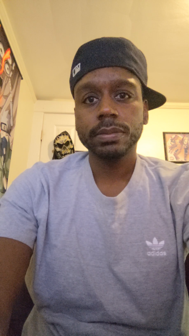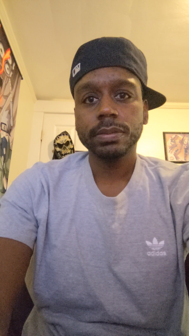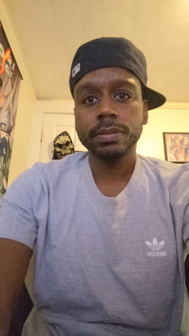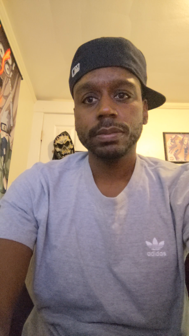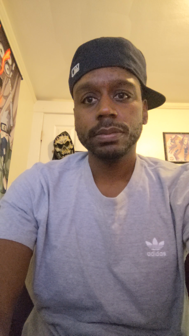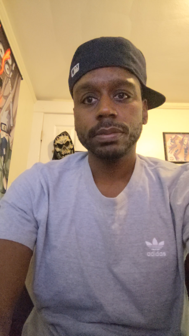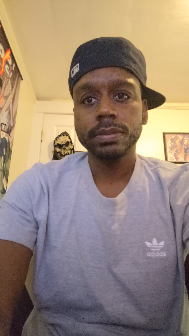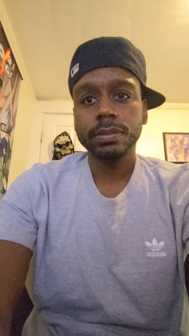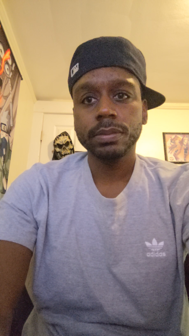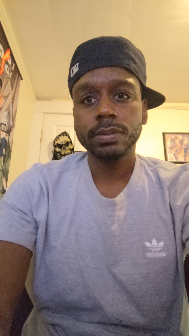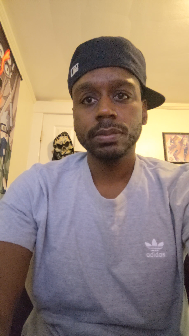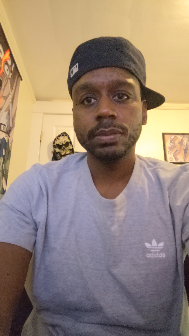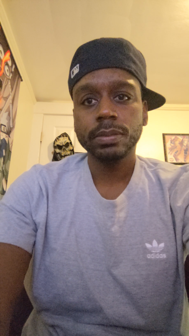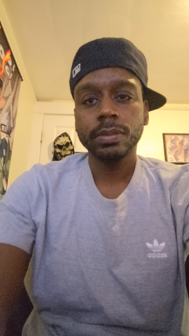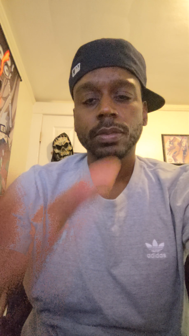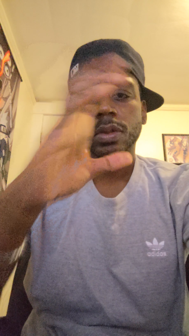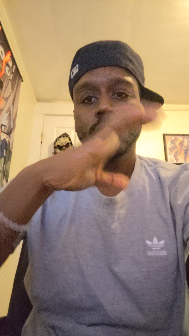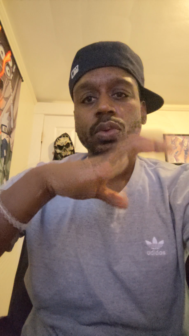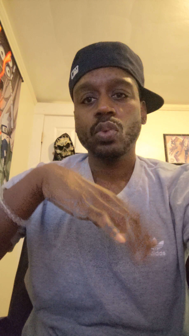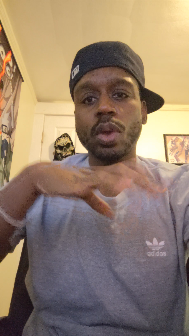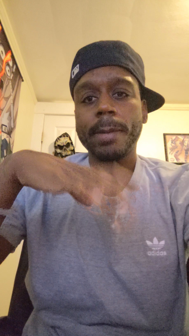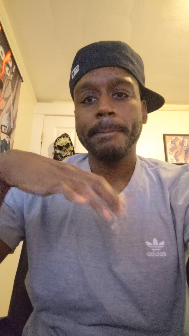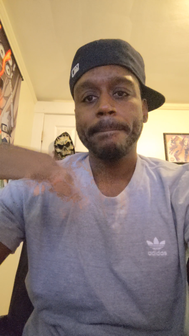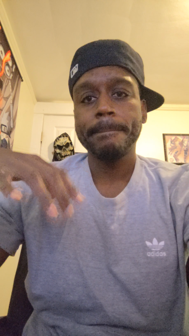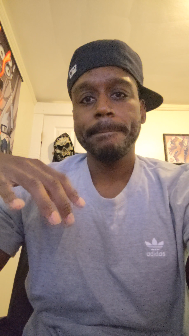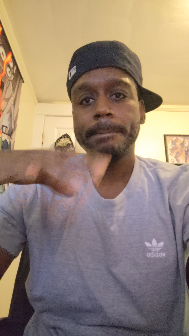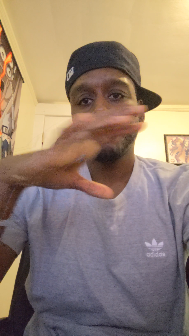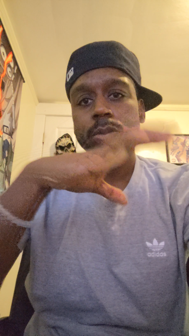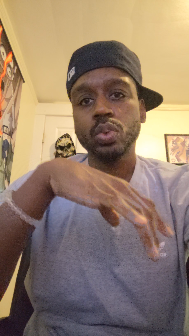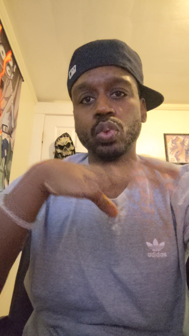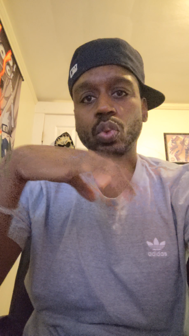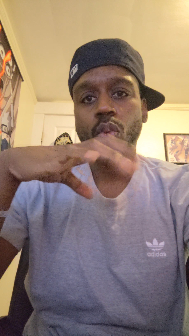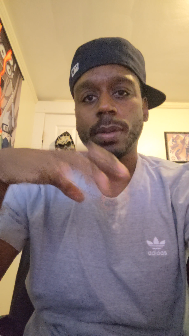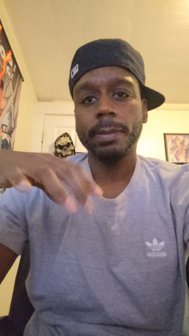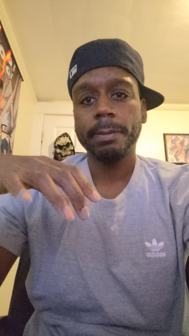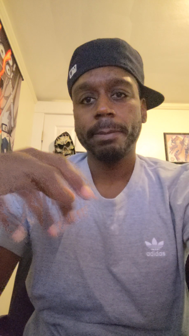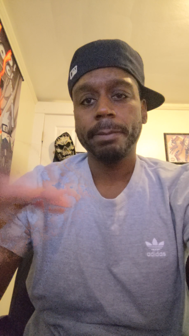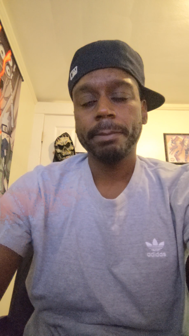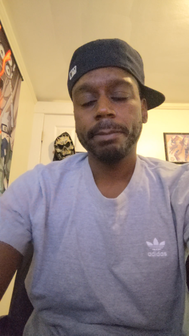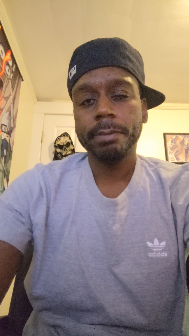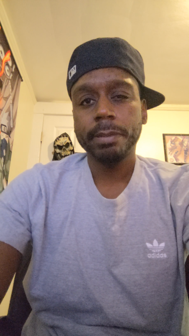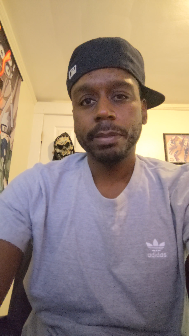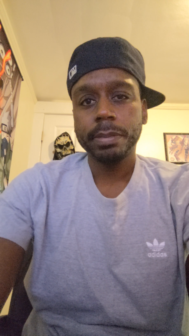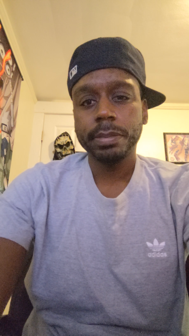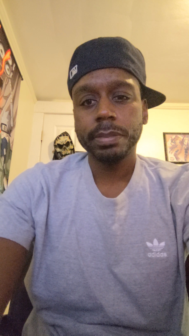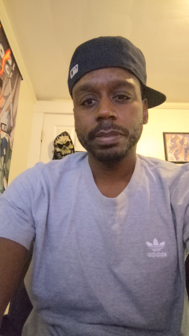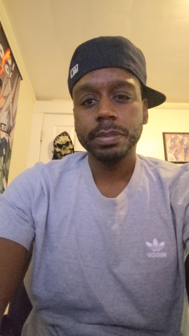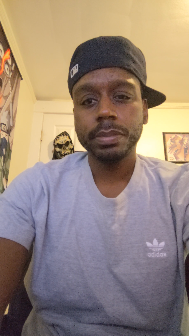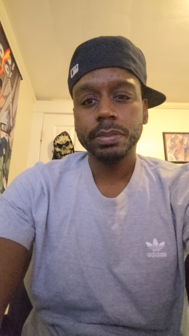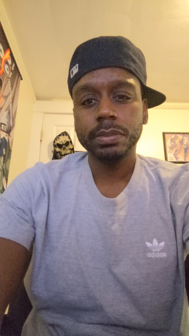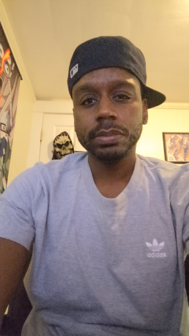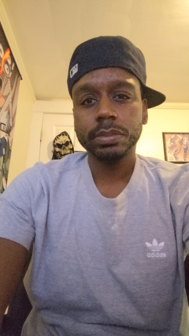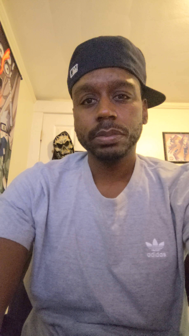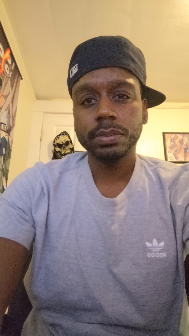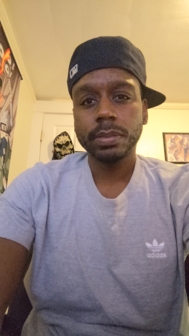grapes